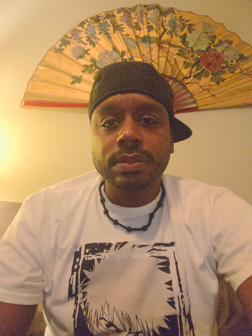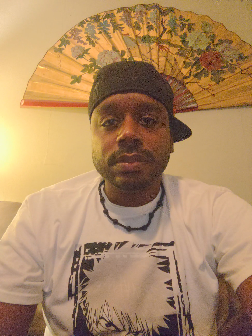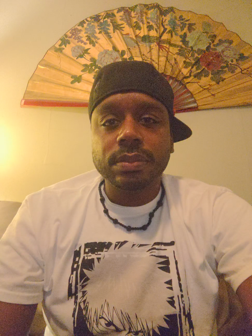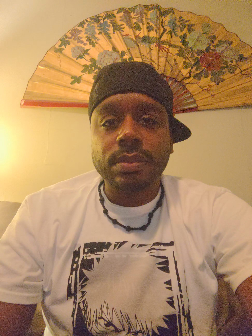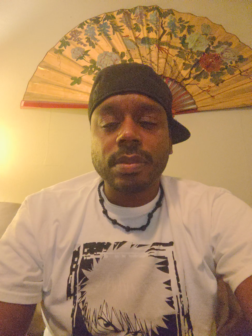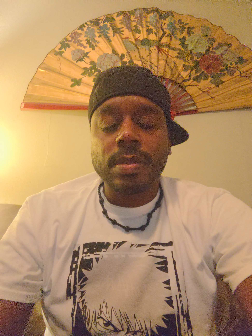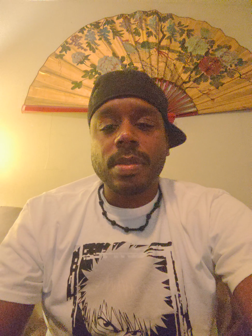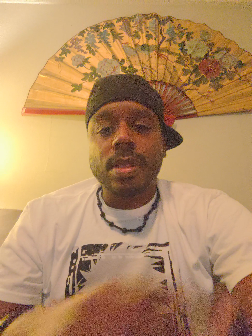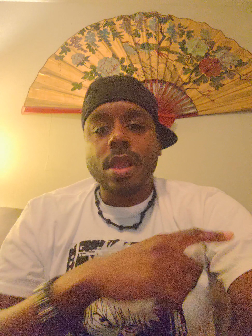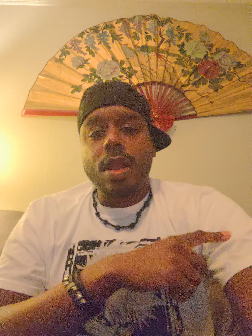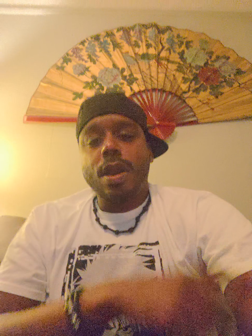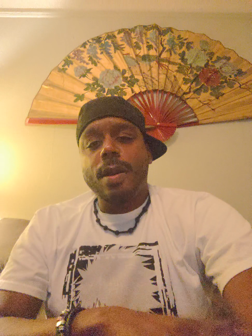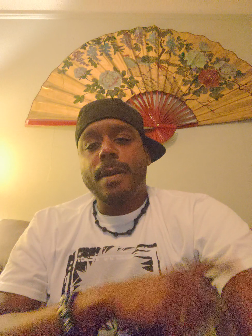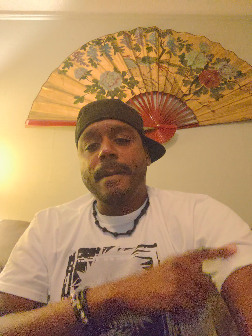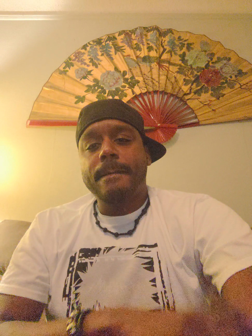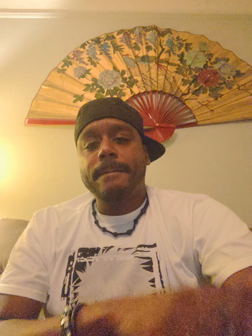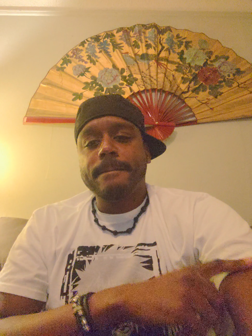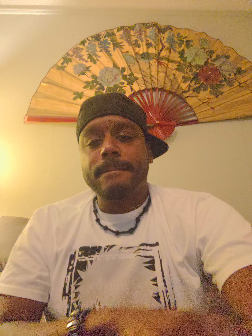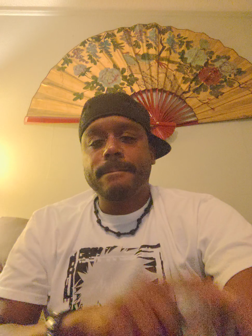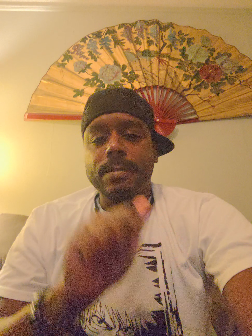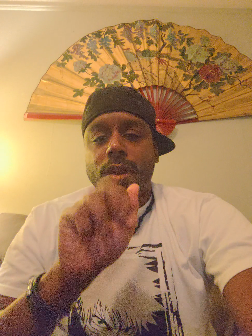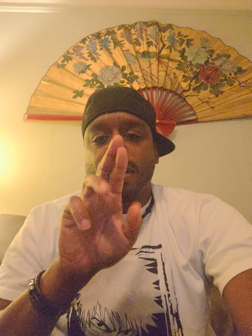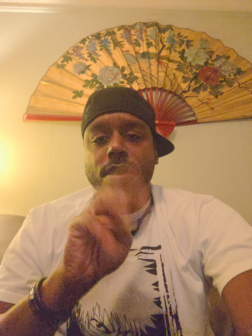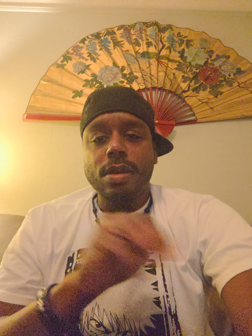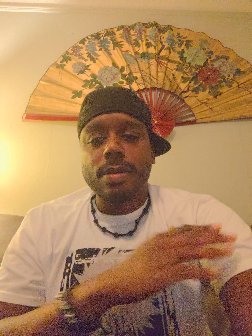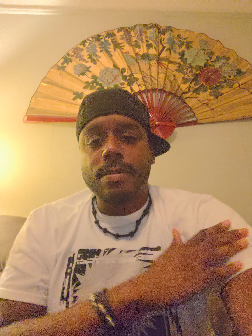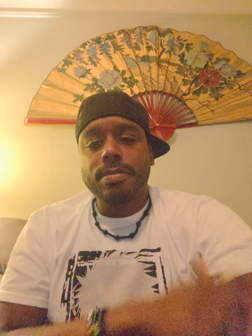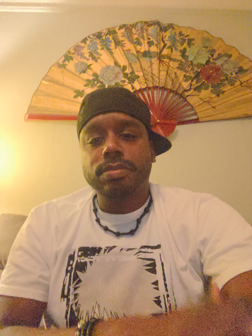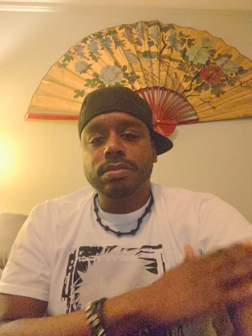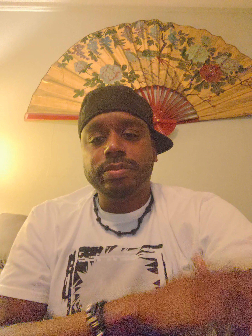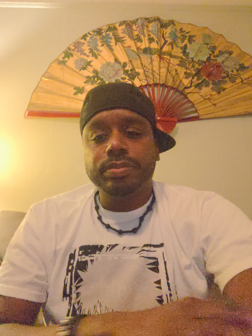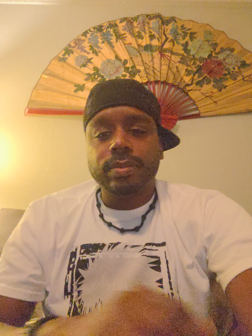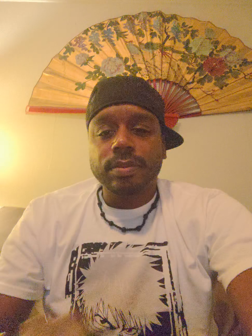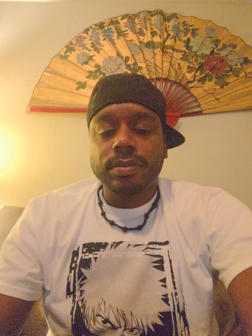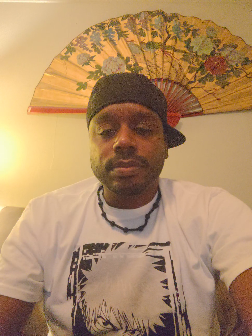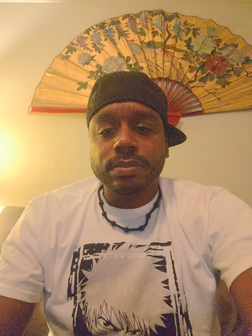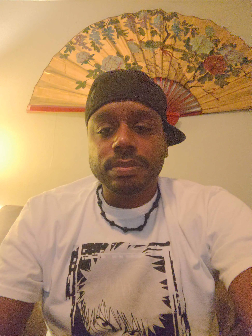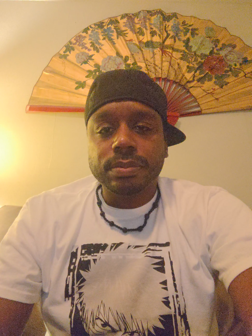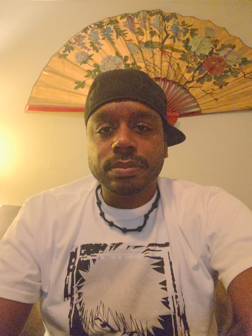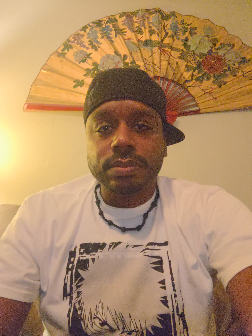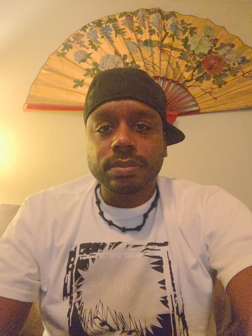arm